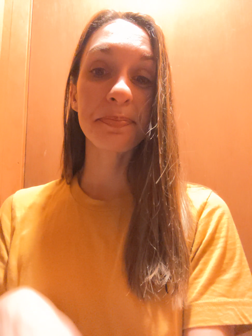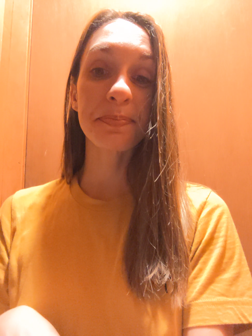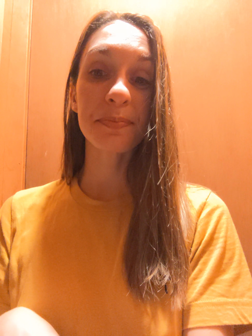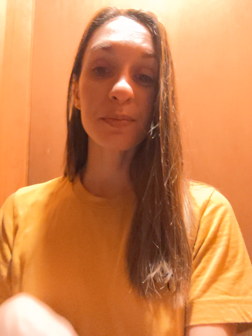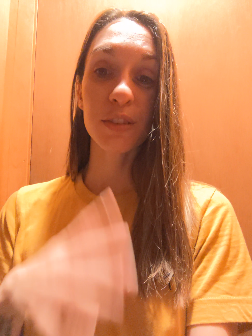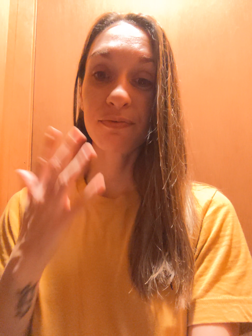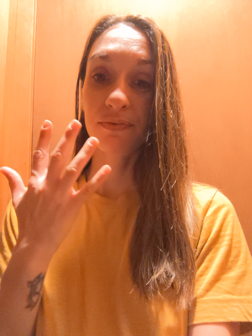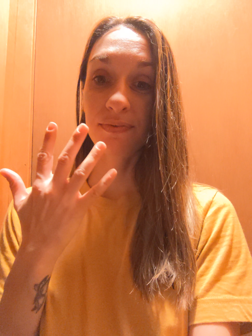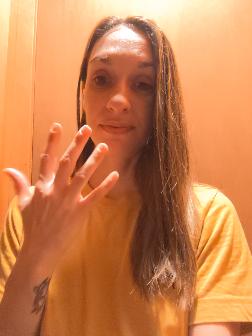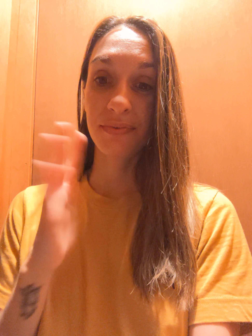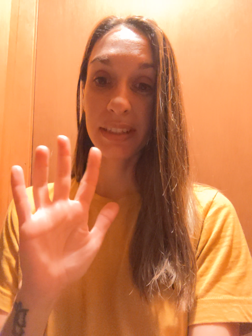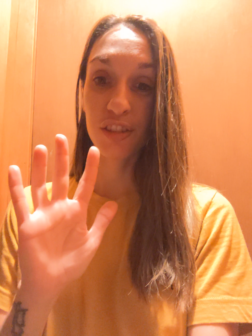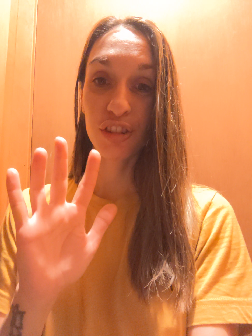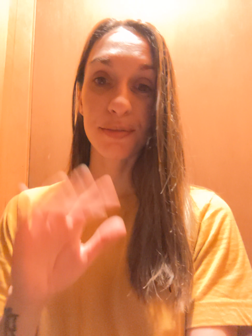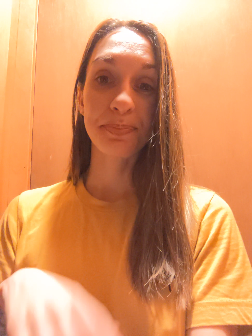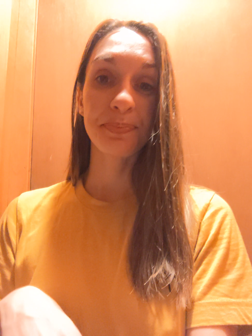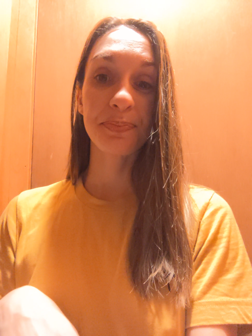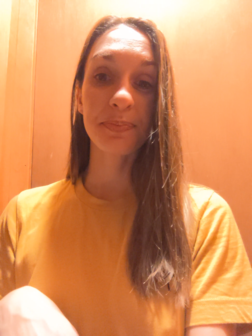finish